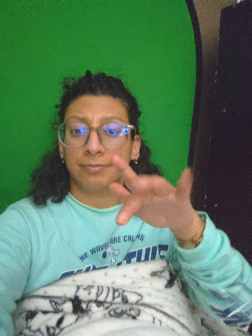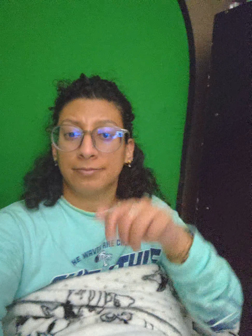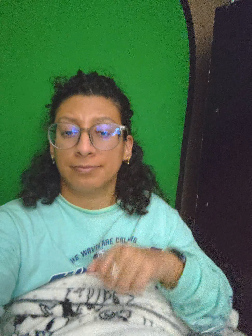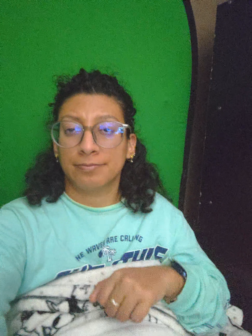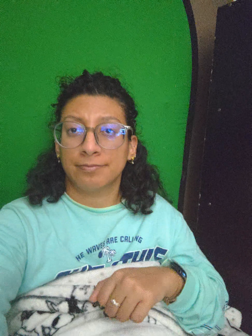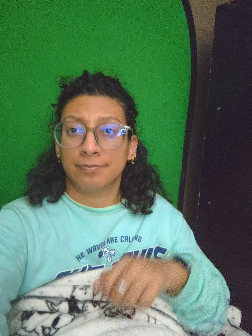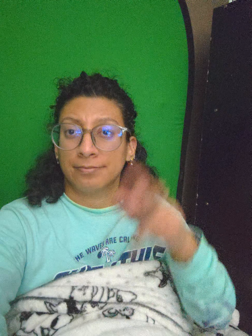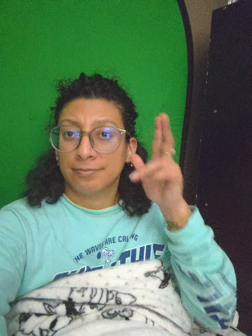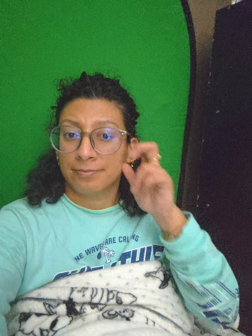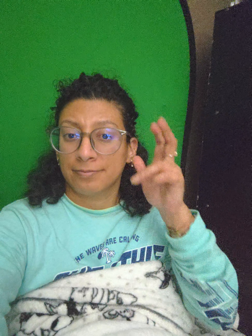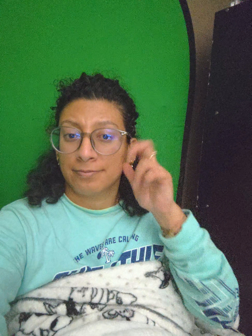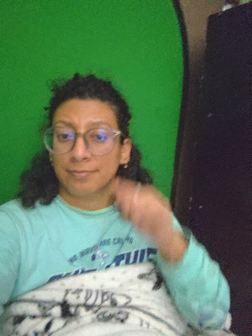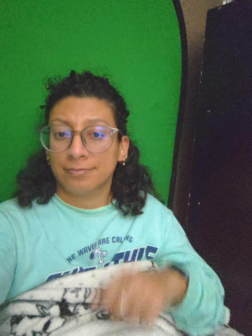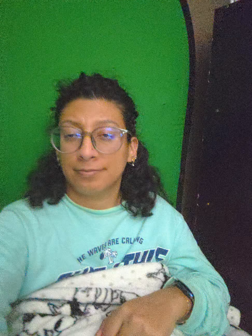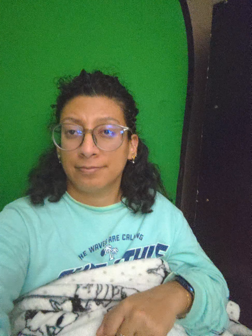listen